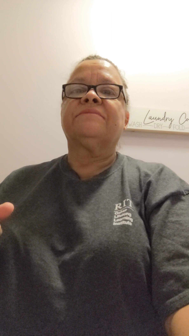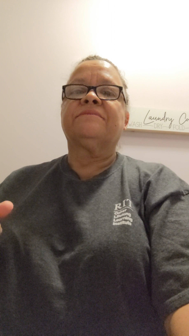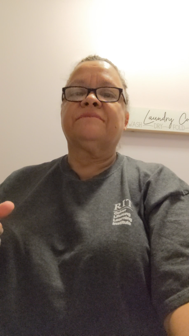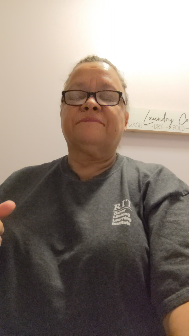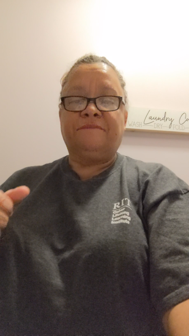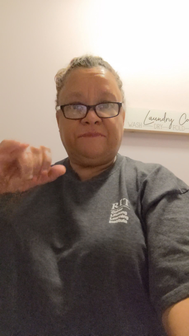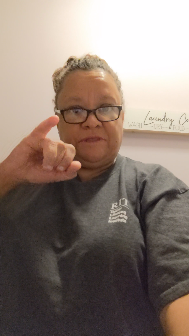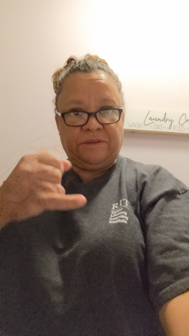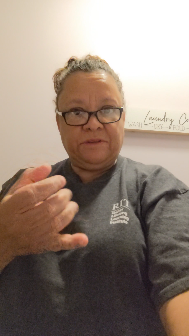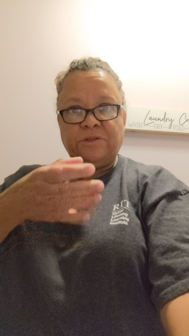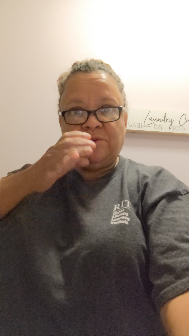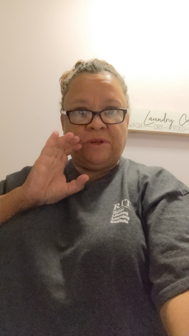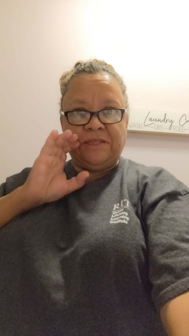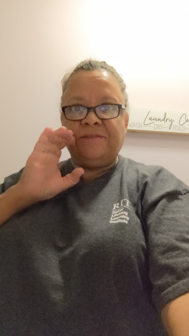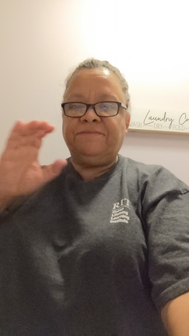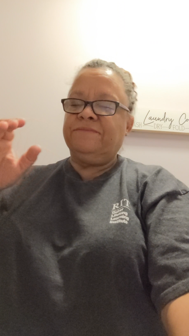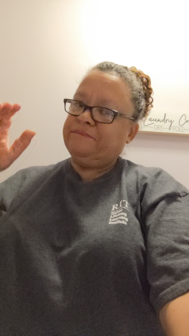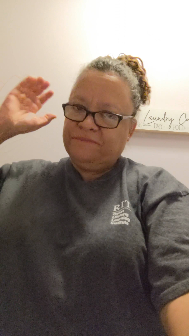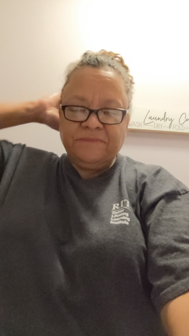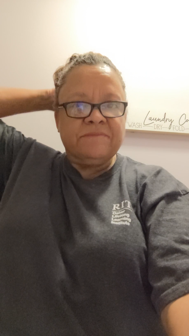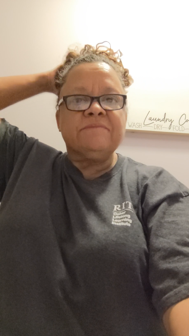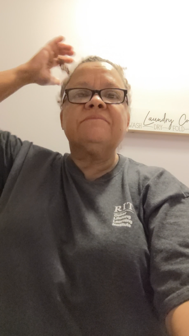juice